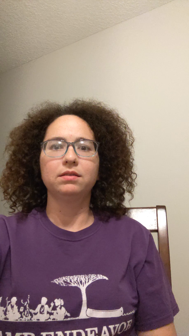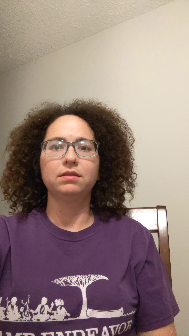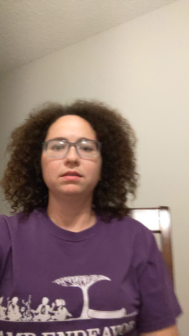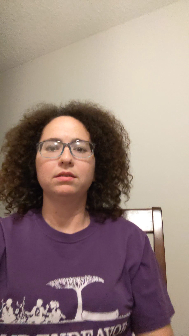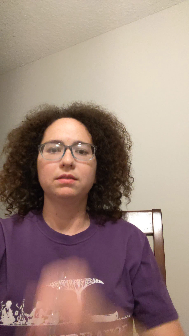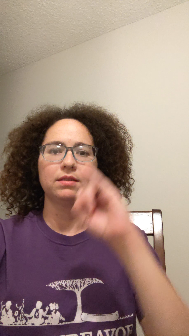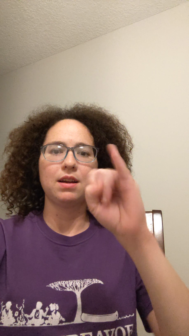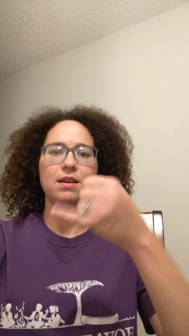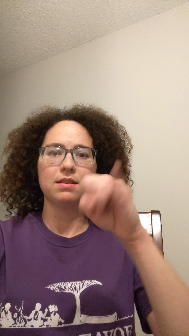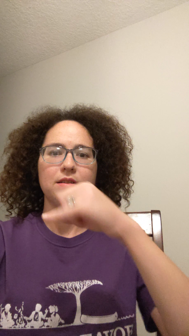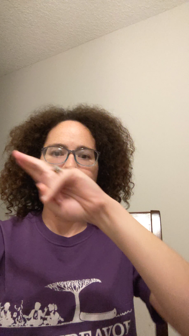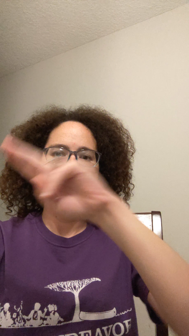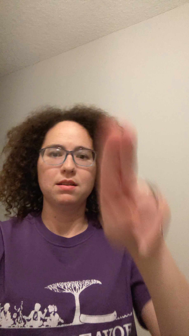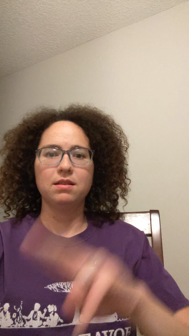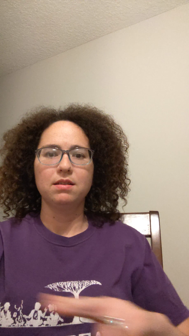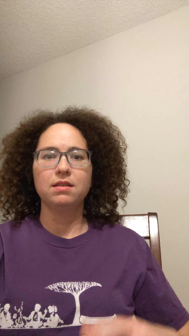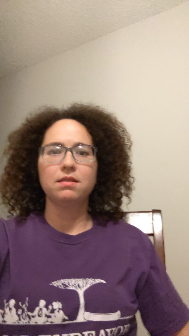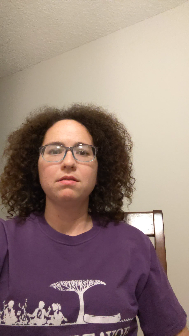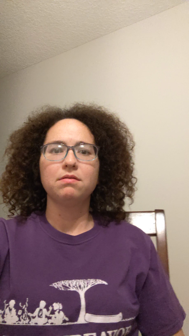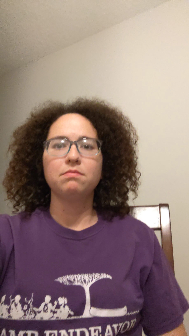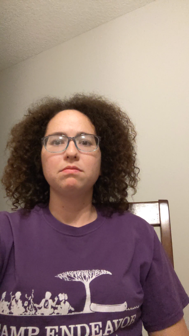jelly